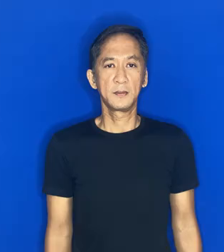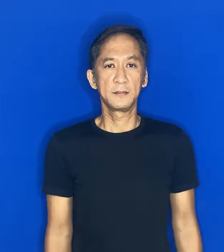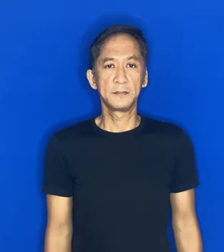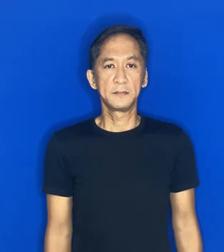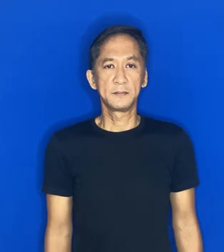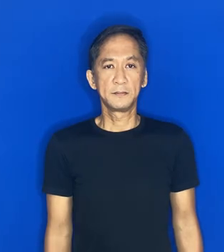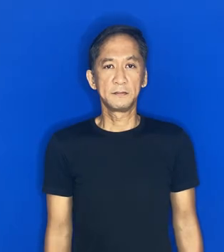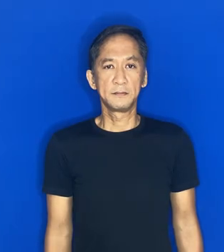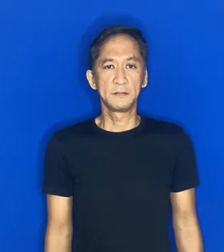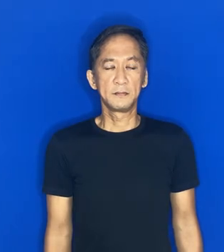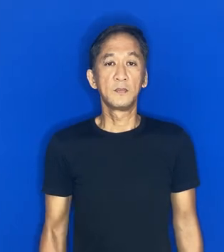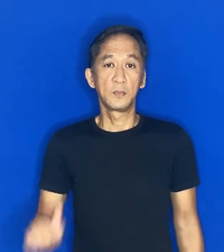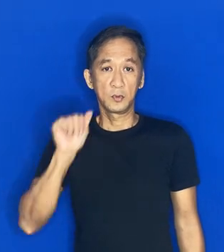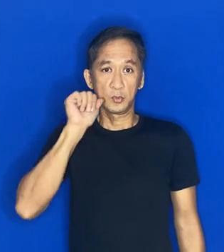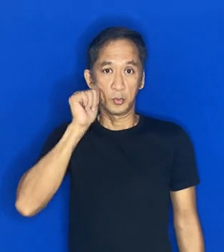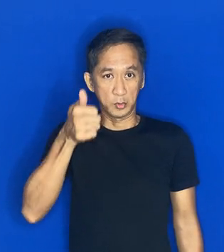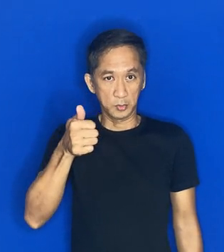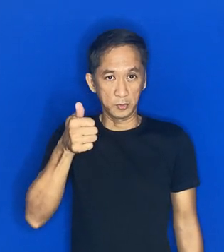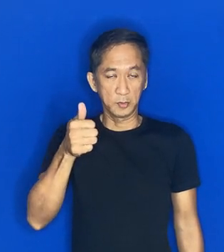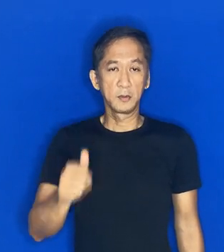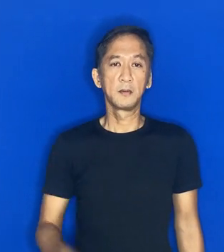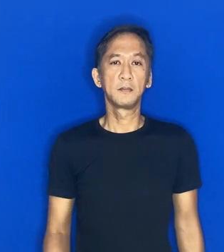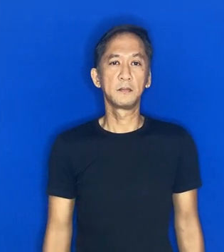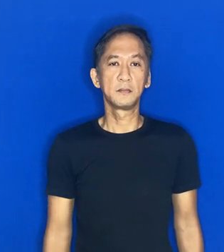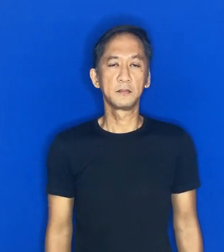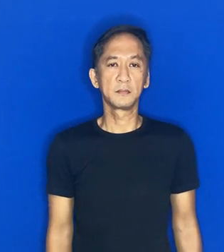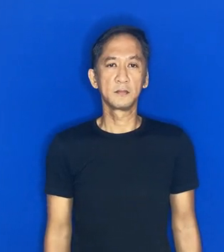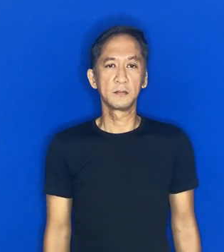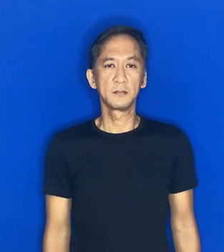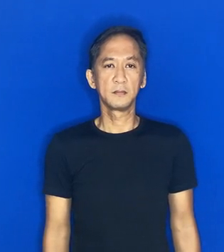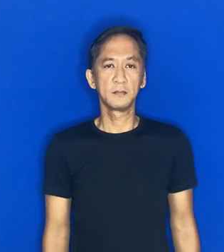tomorrow